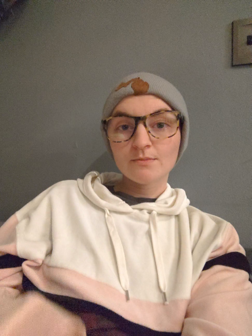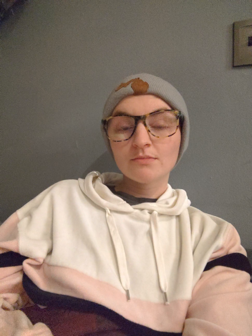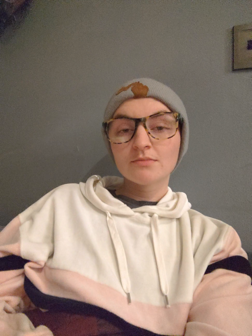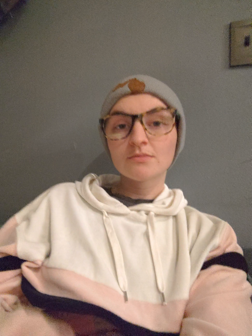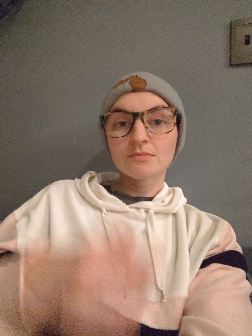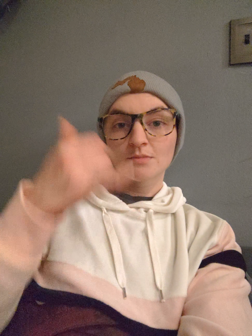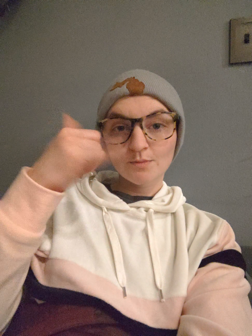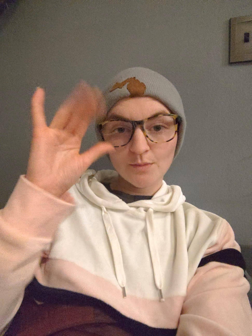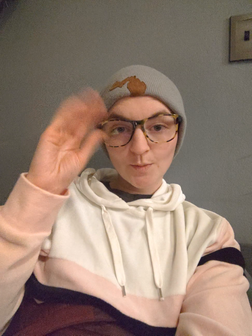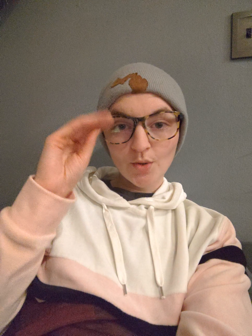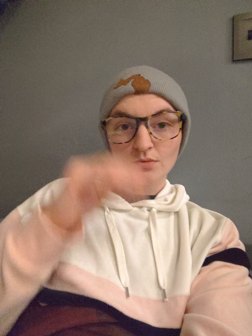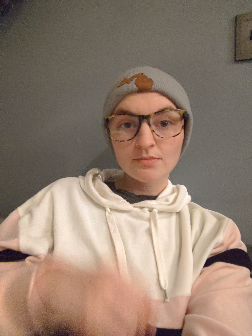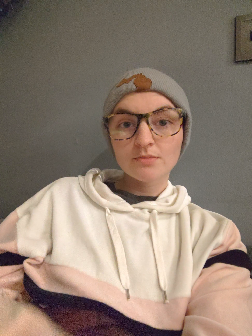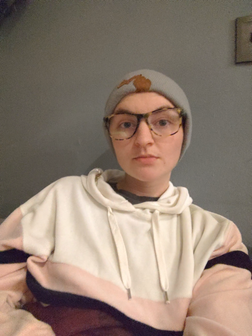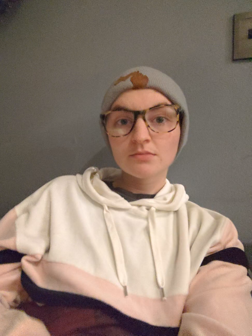cowboy